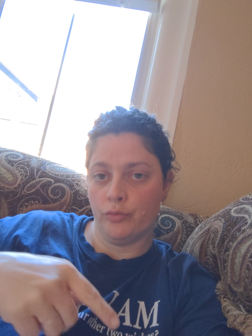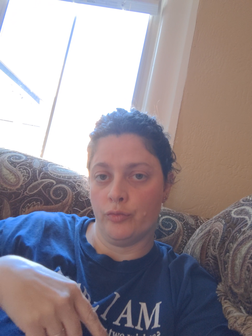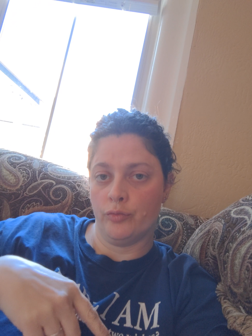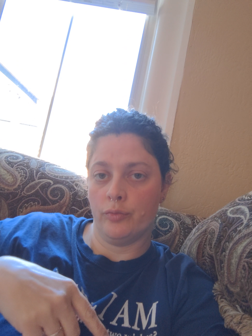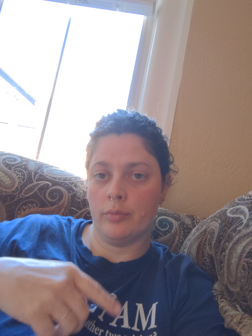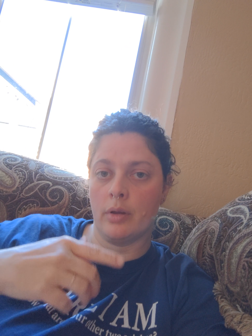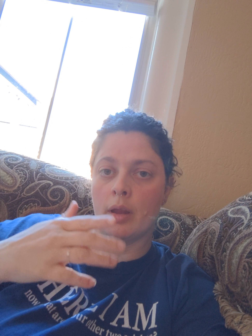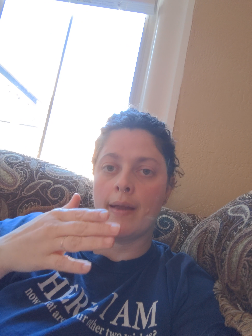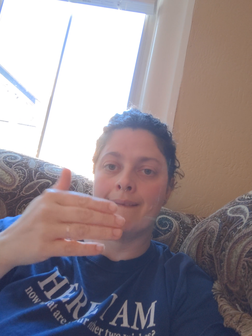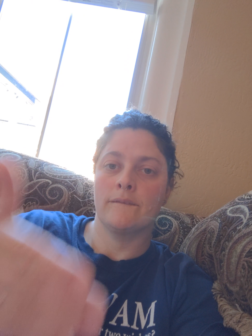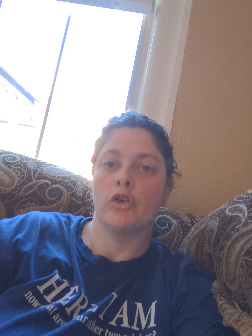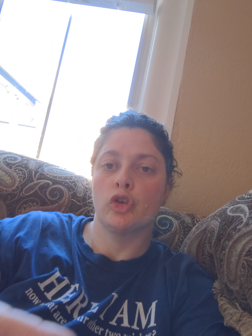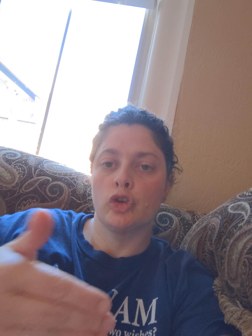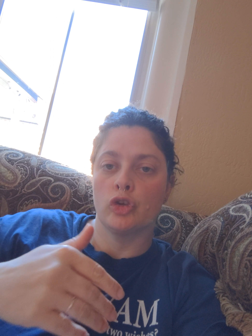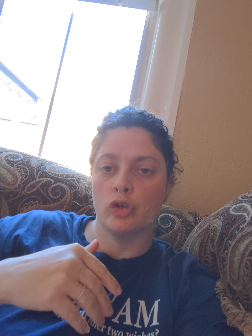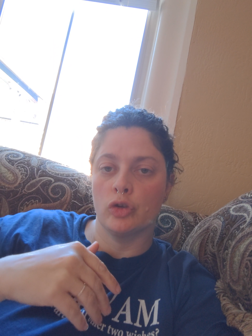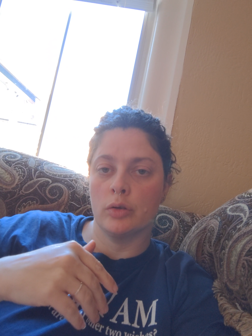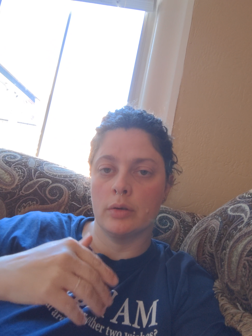after